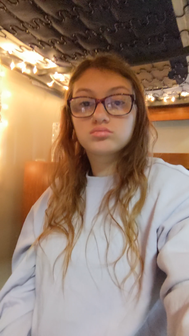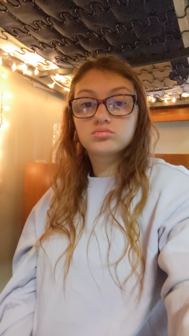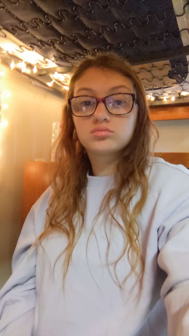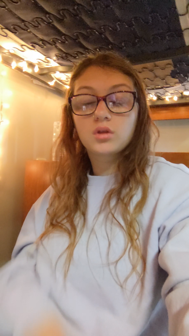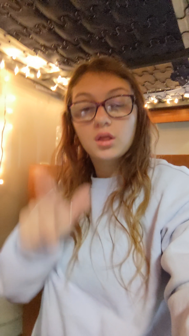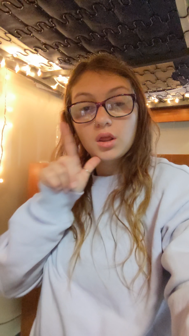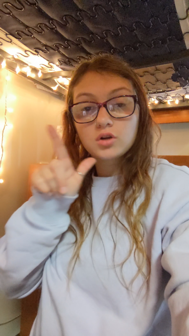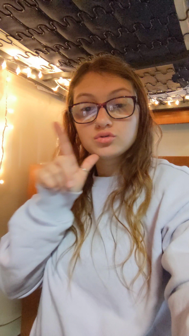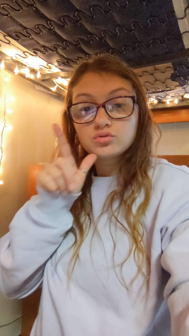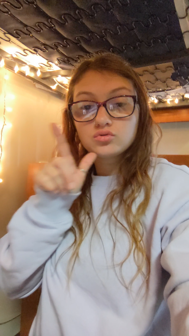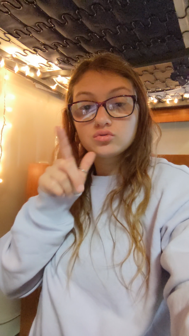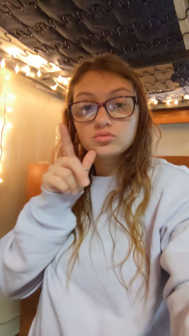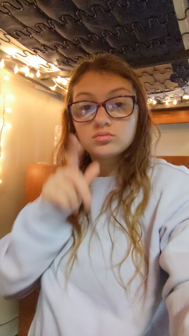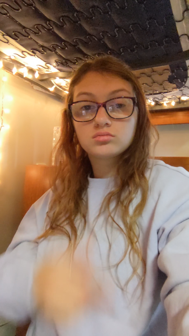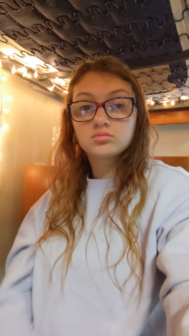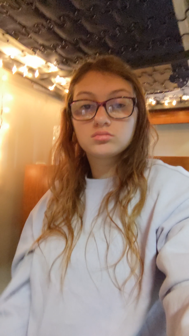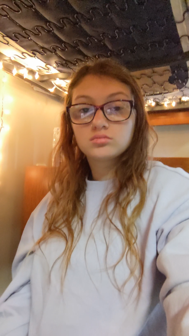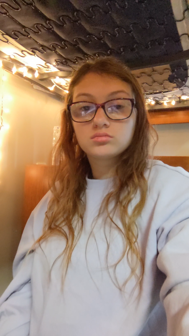lunch